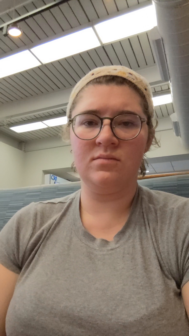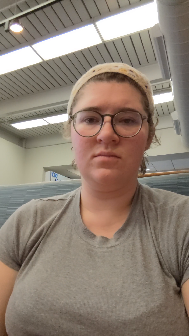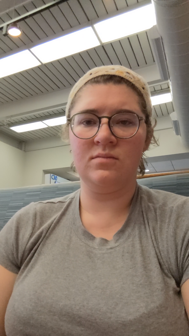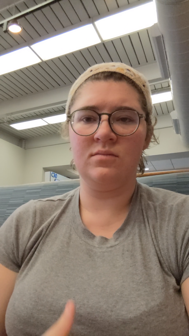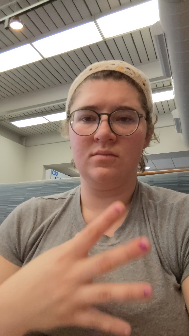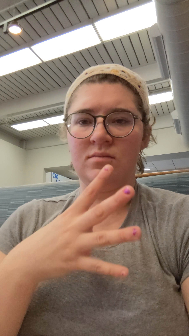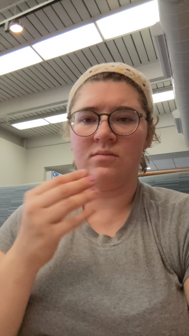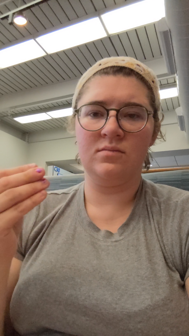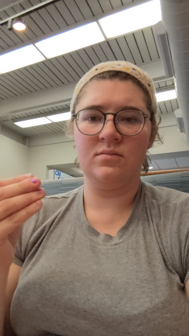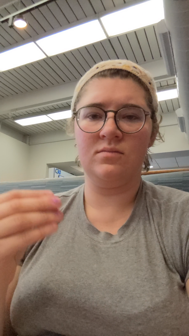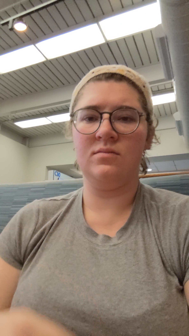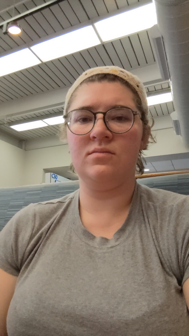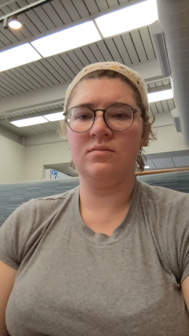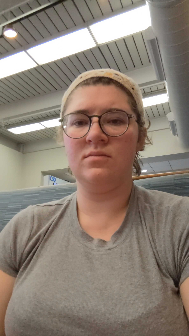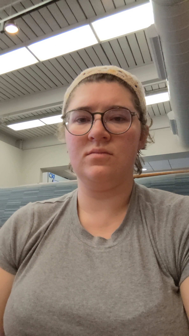and